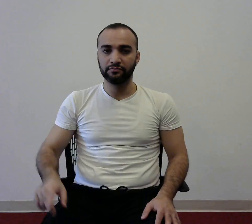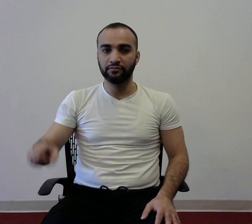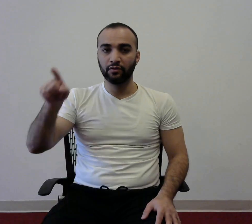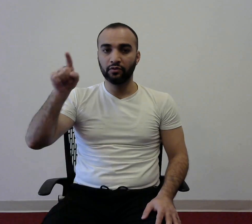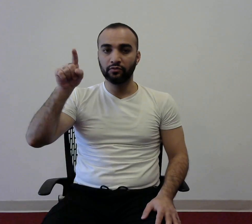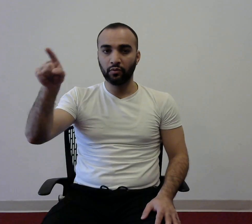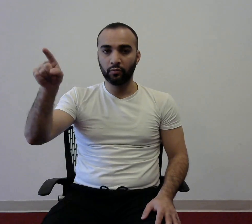O